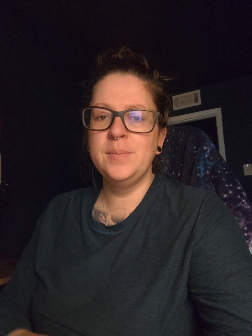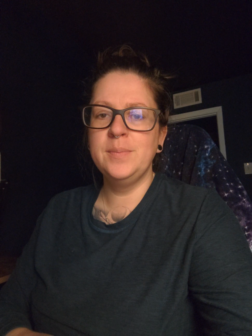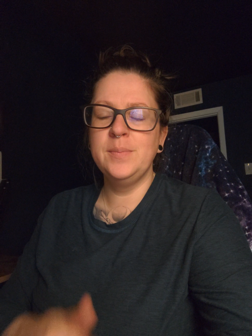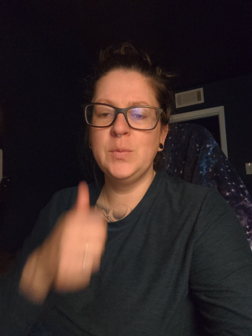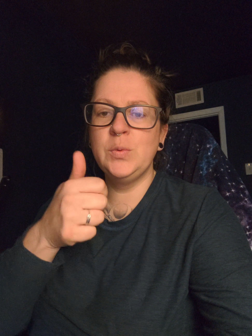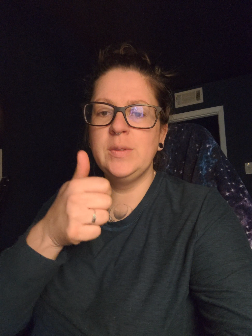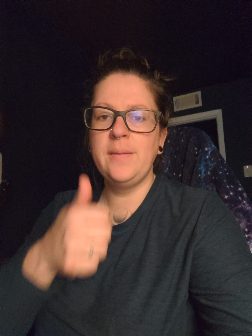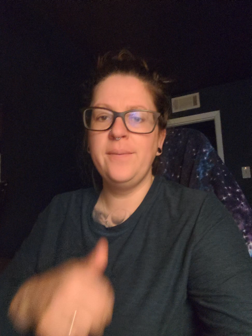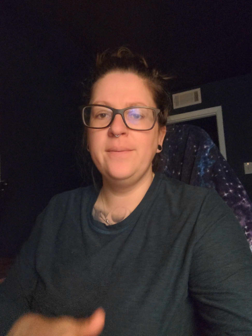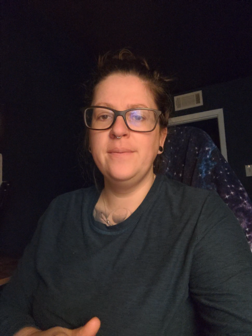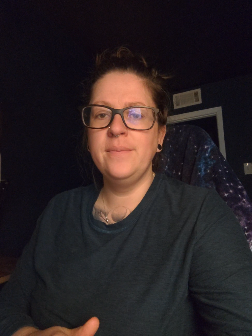yourself